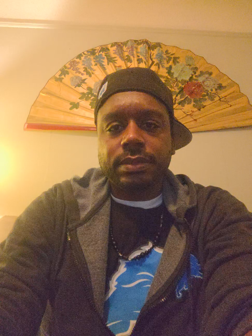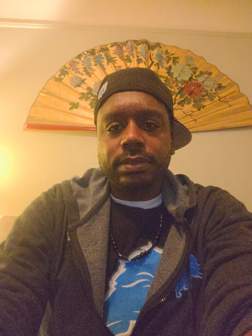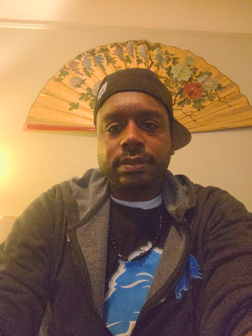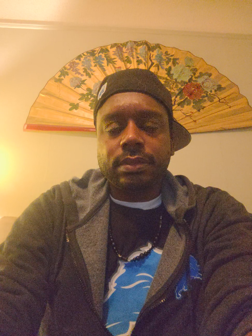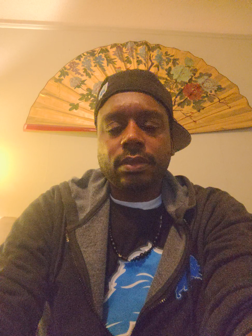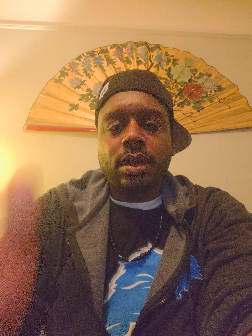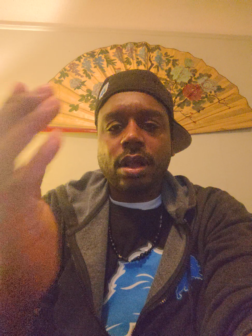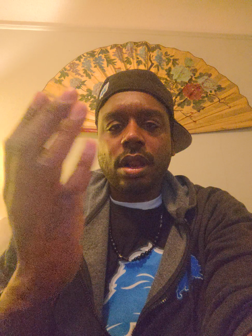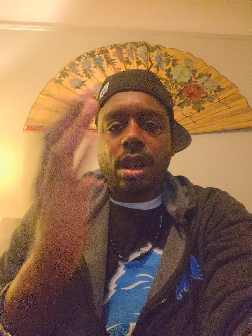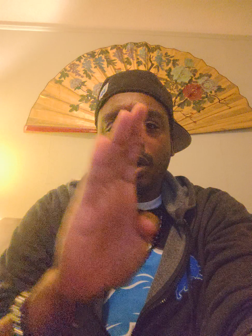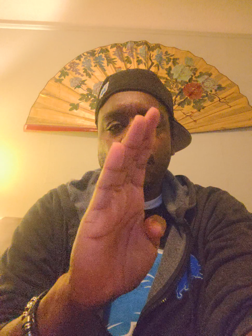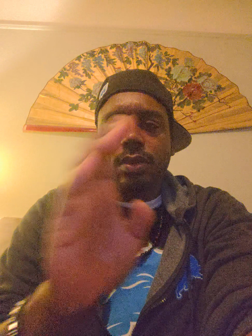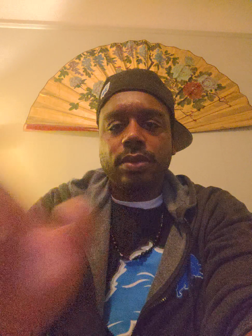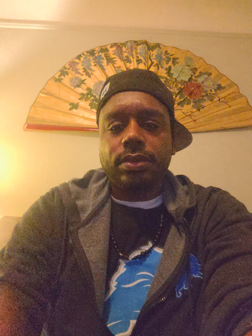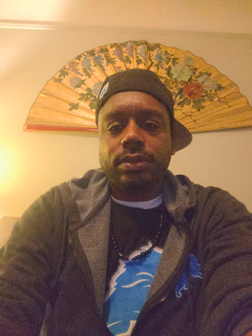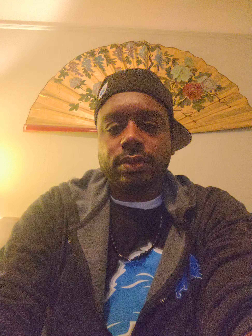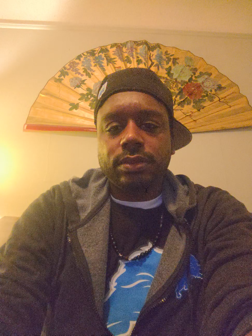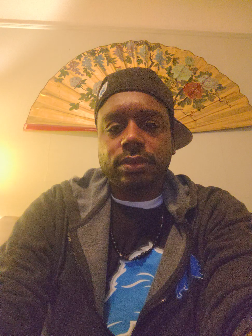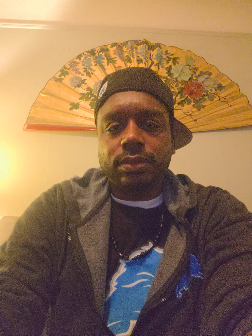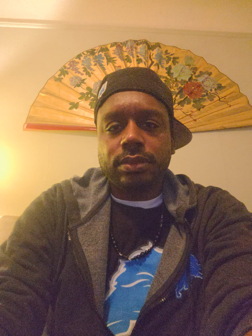close